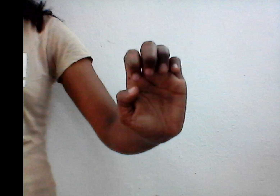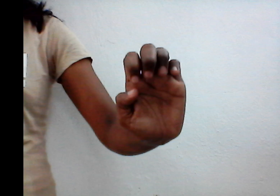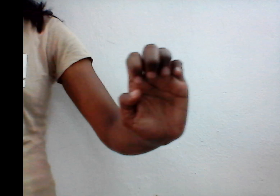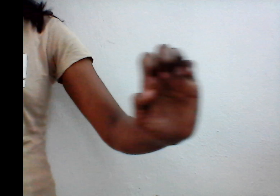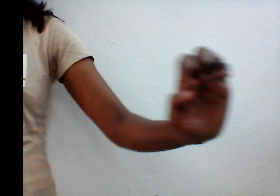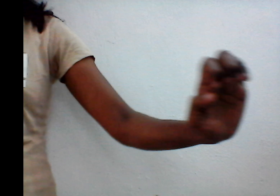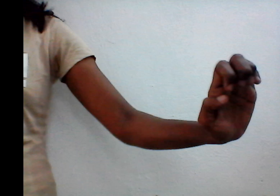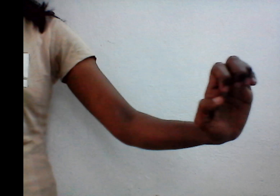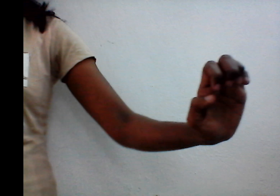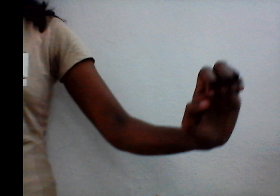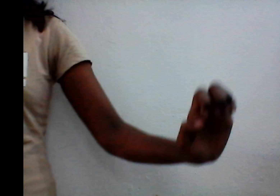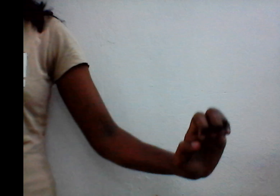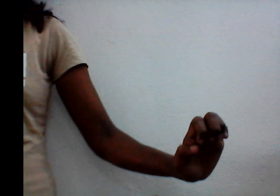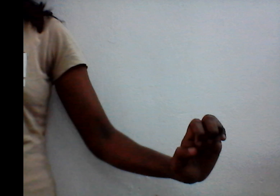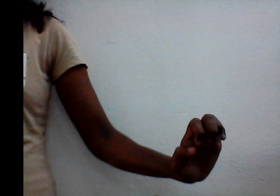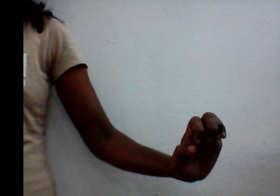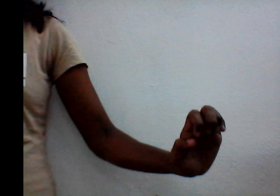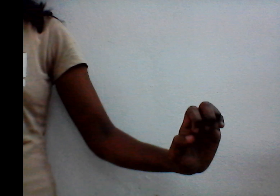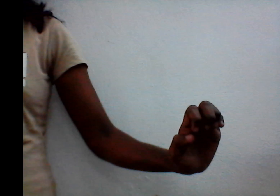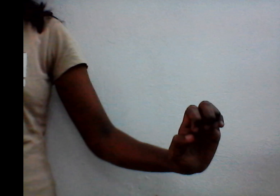ഈ